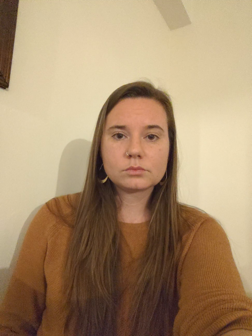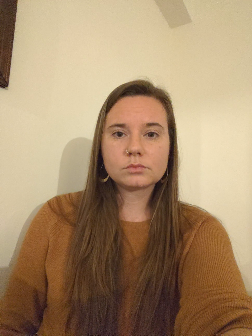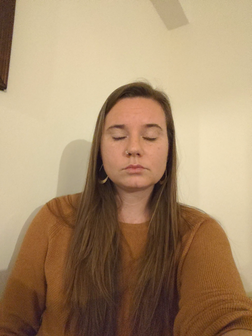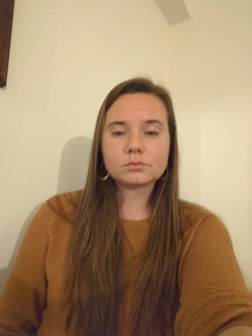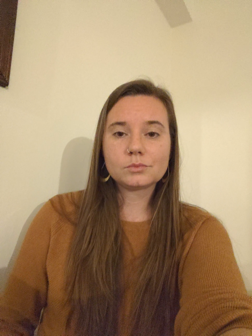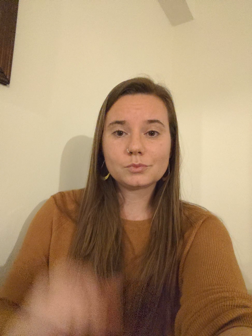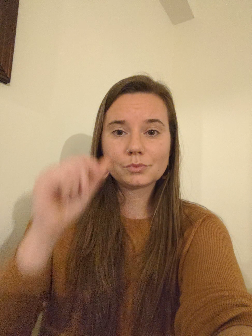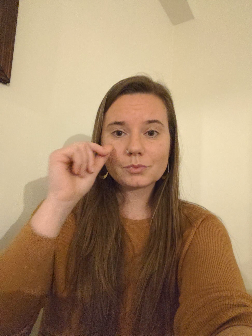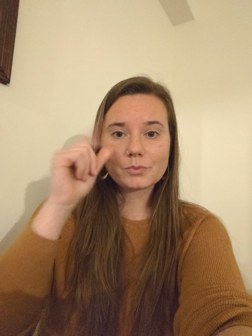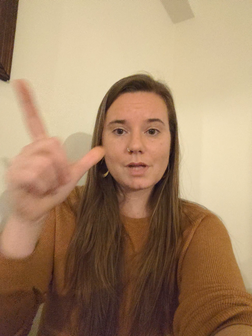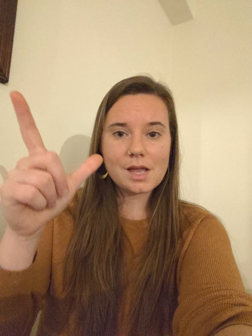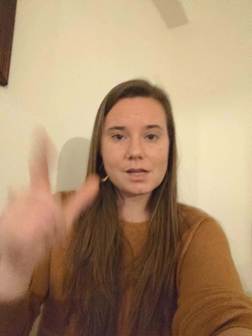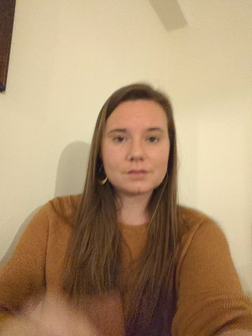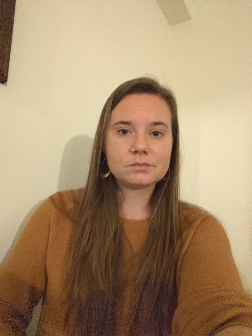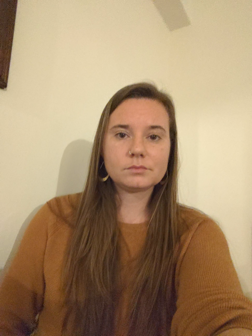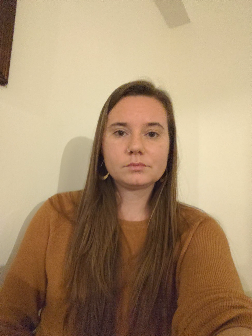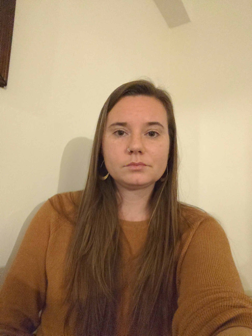wake